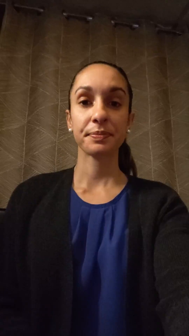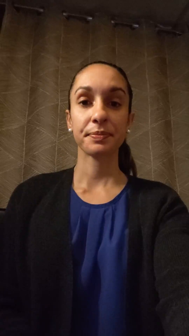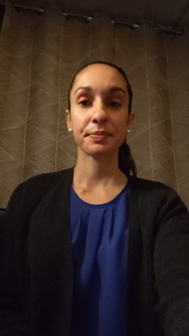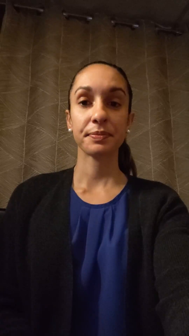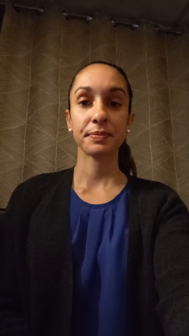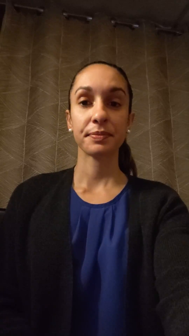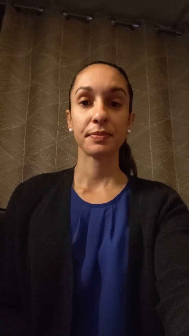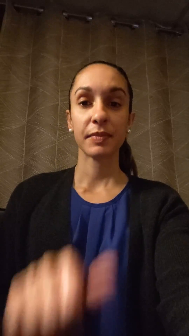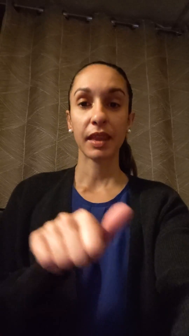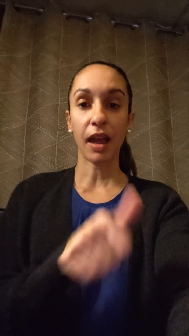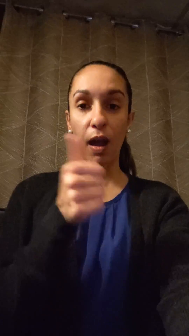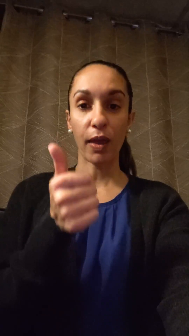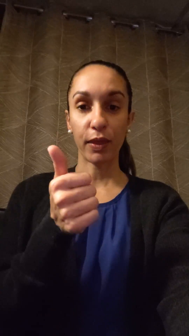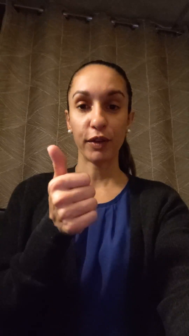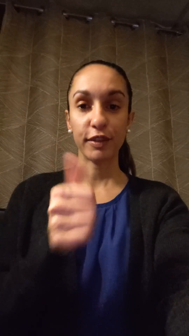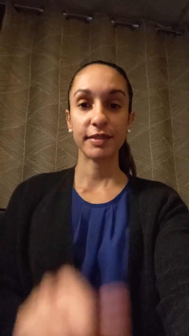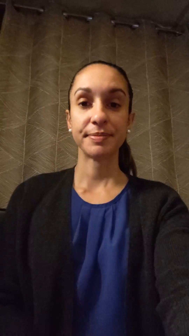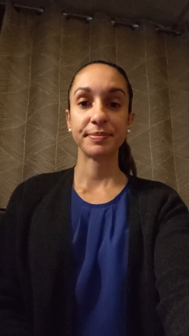other